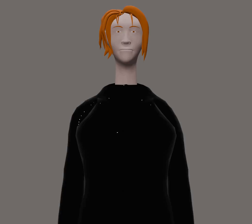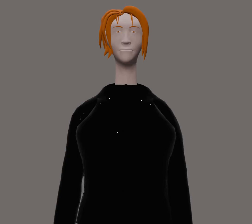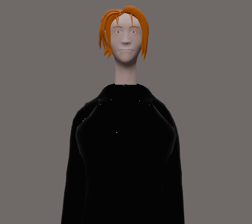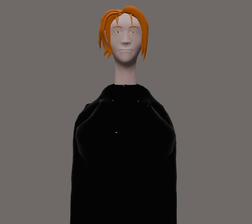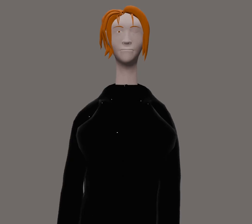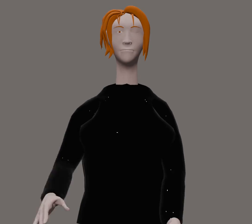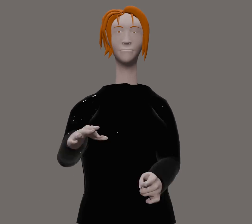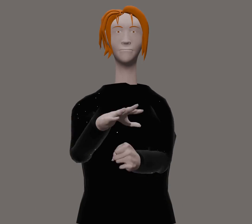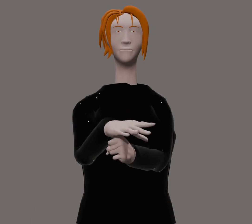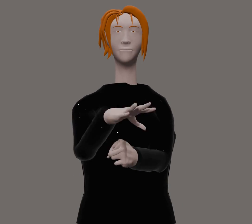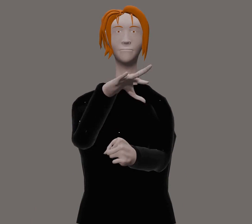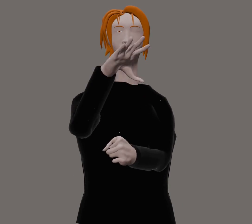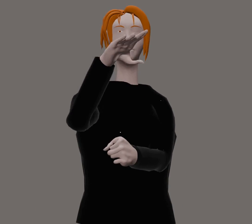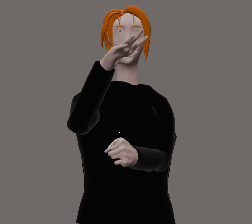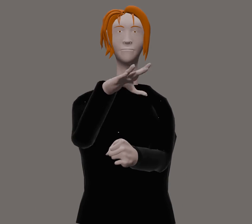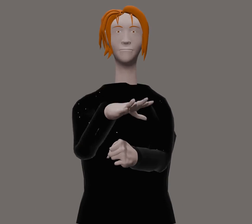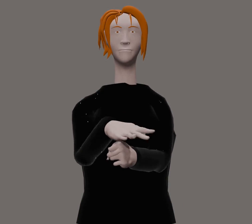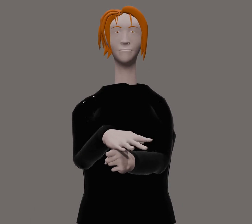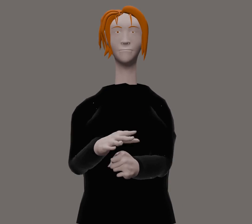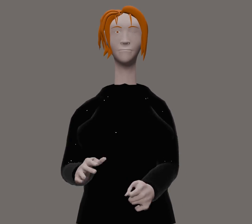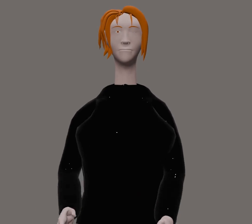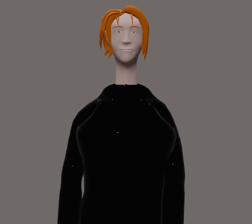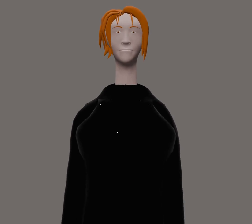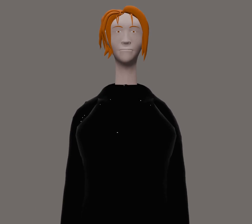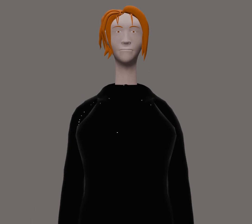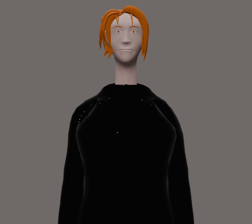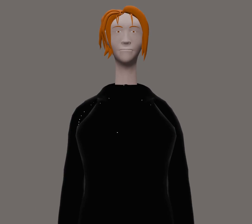Blow Up